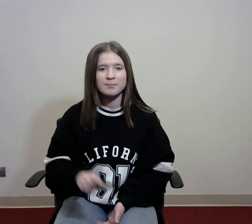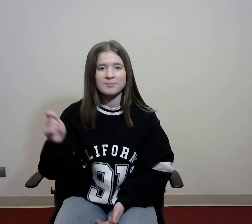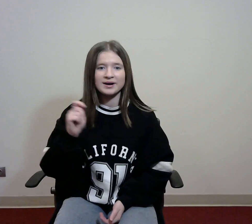bazar